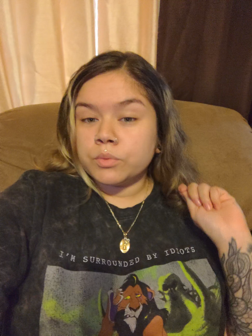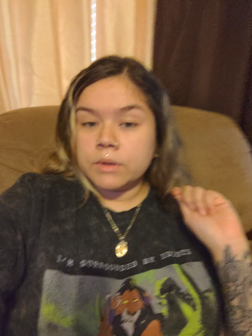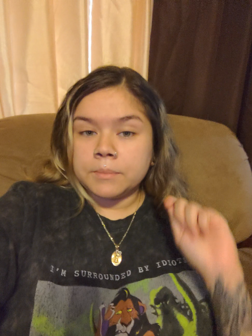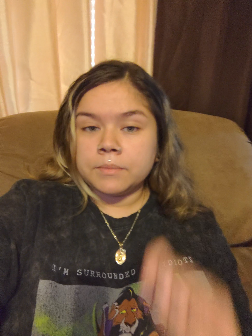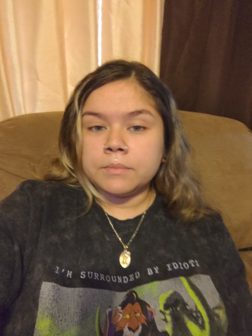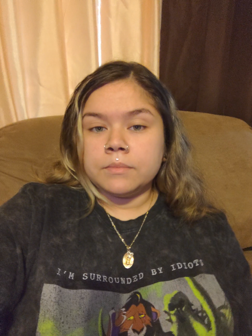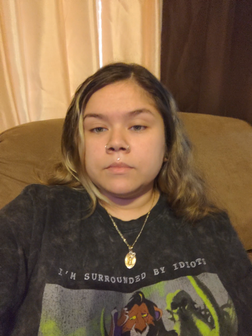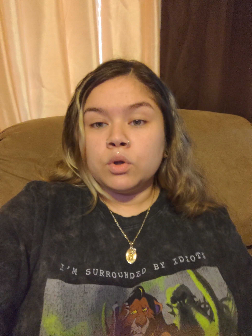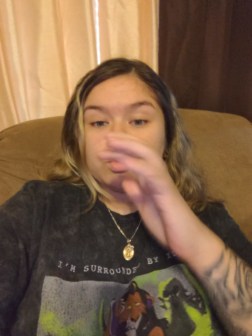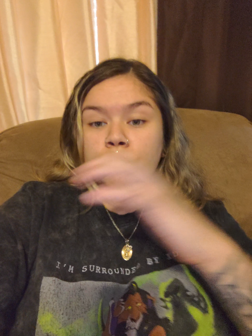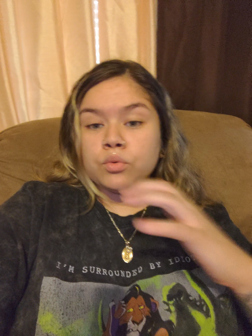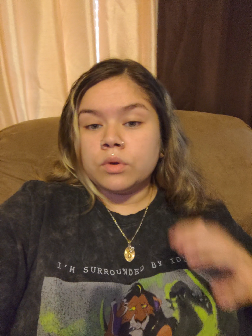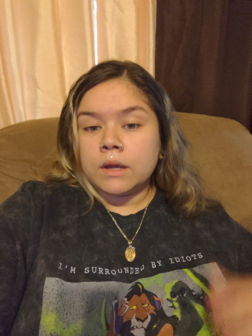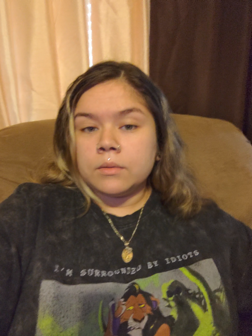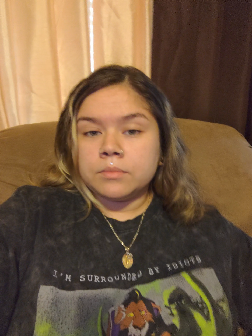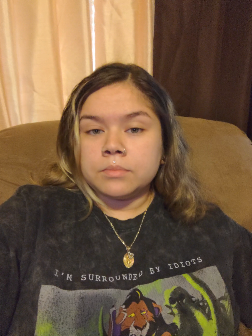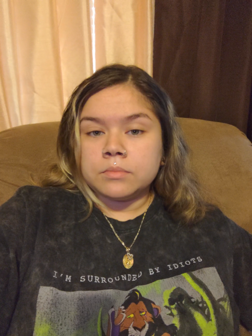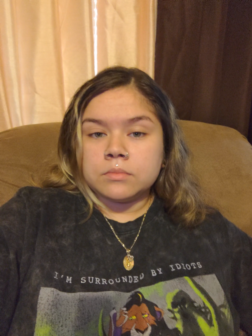grapes